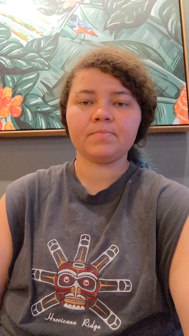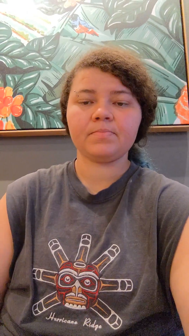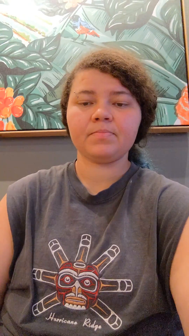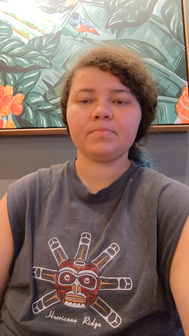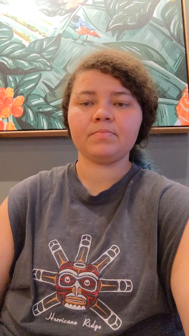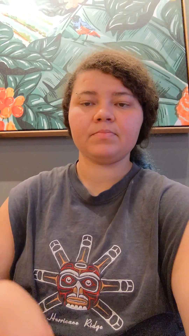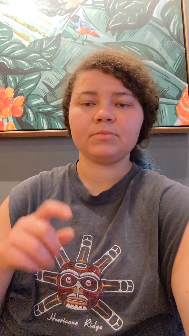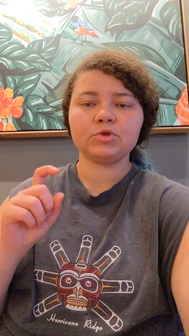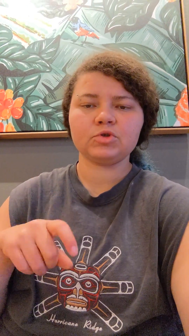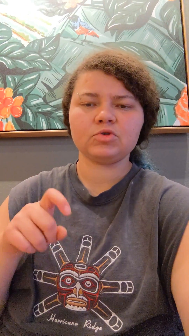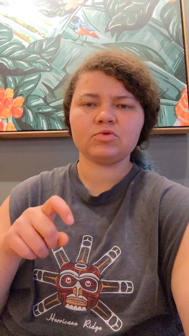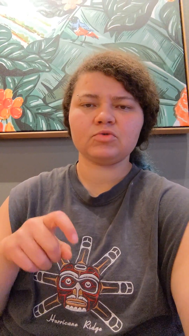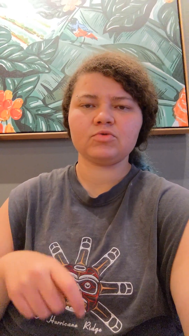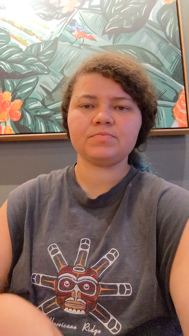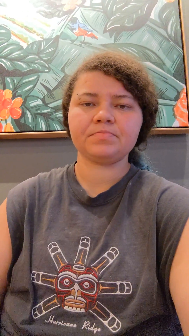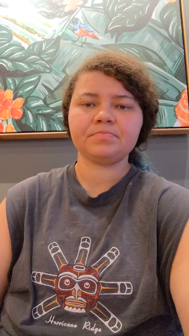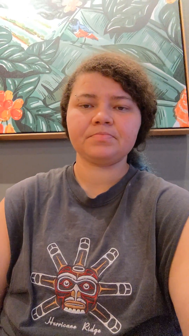should